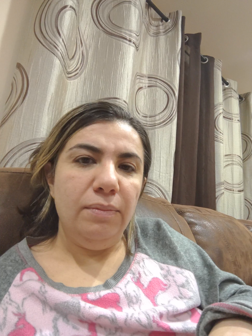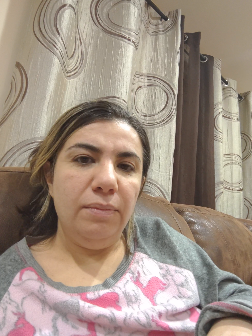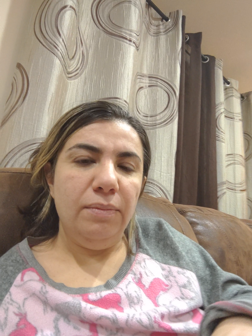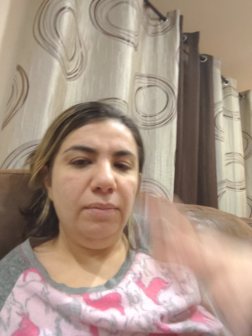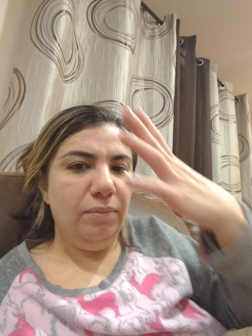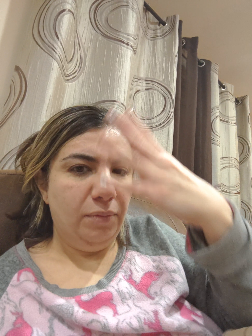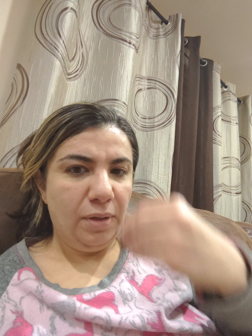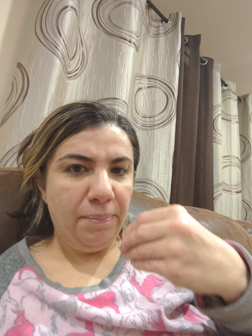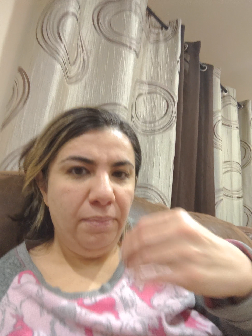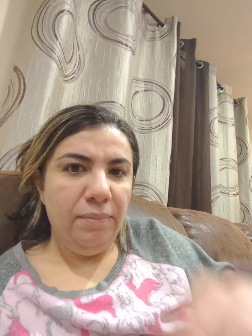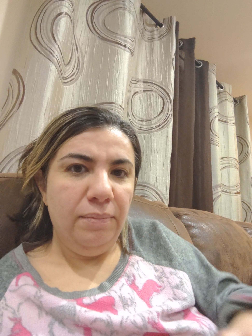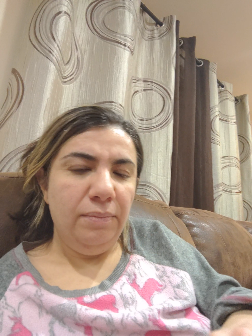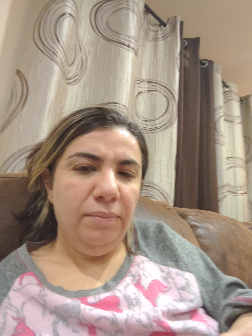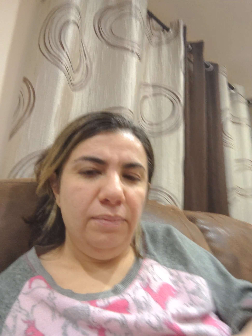sleep